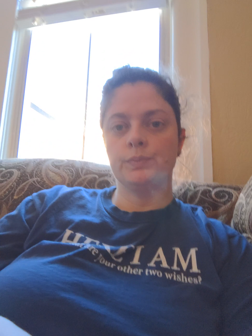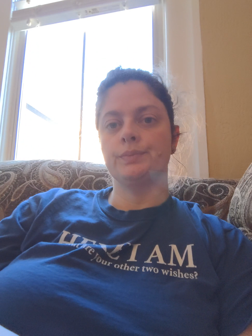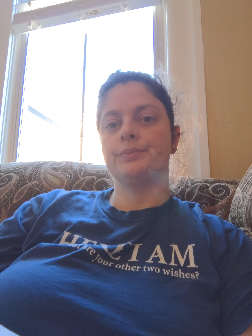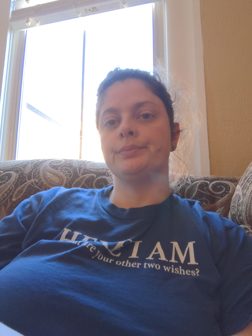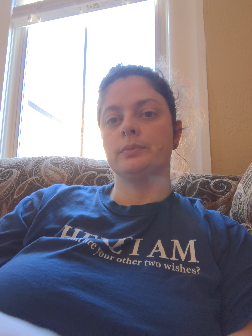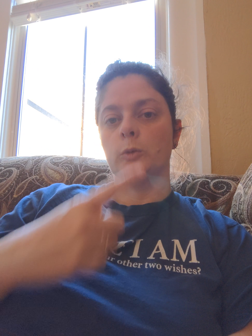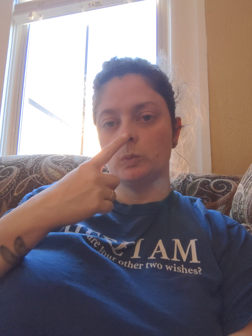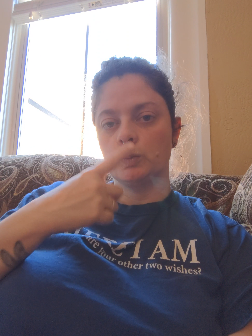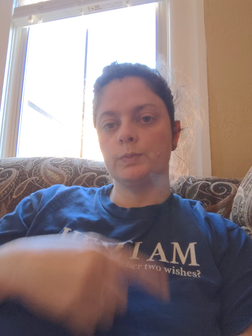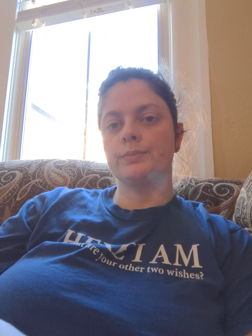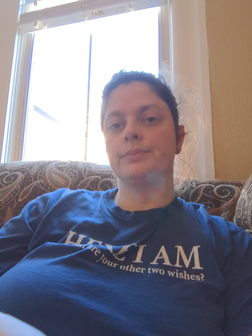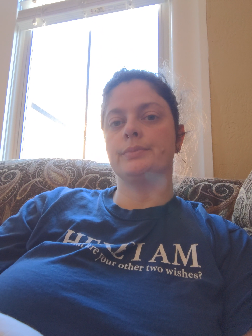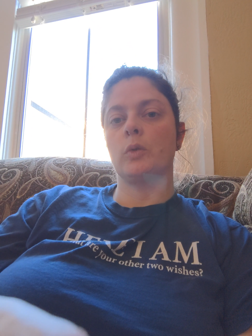nose